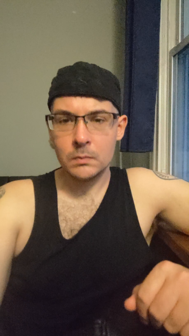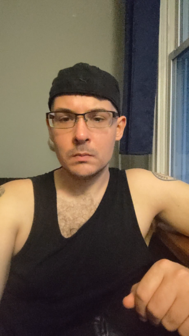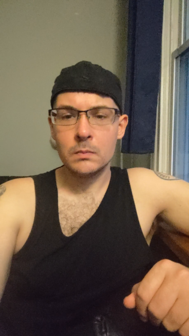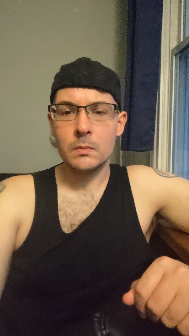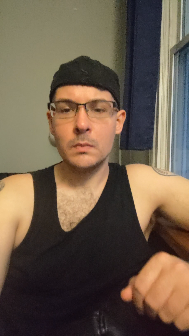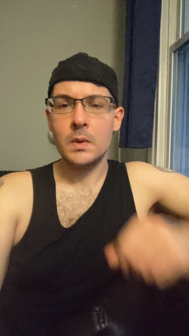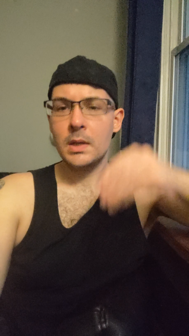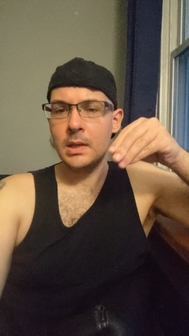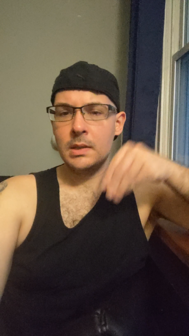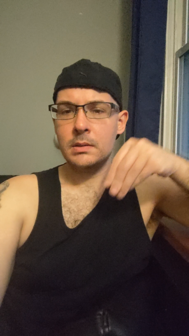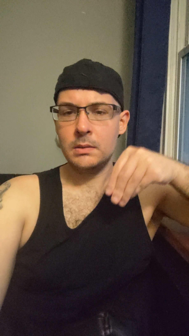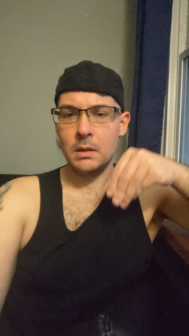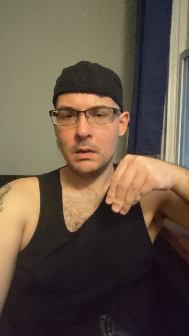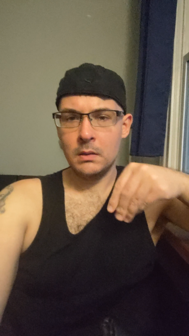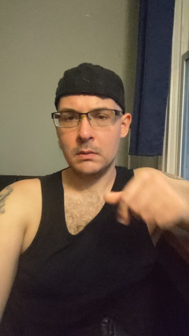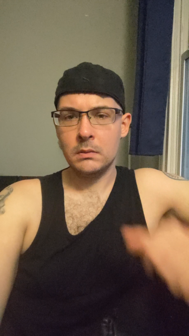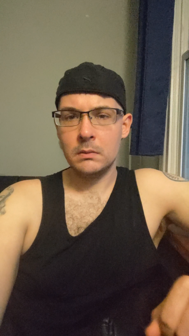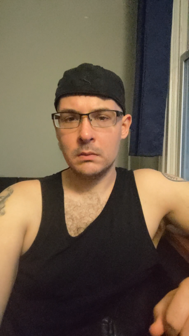inside